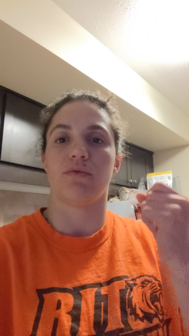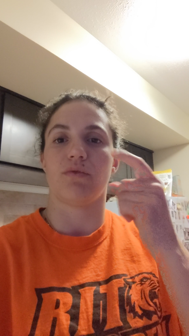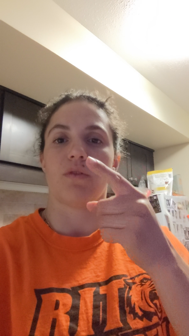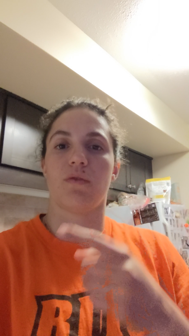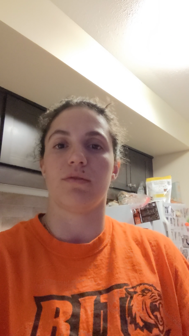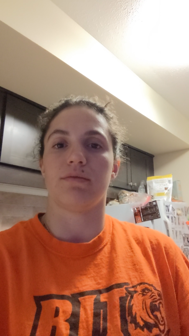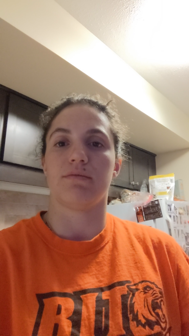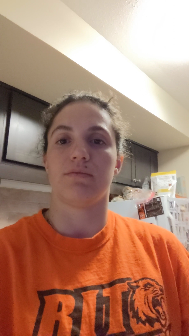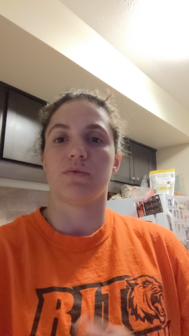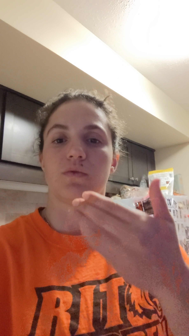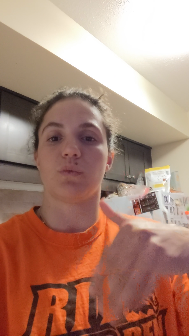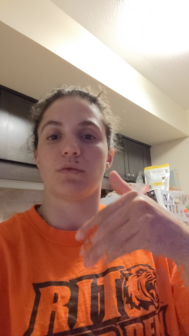shorts